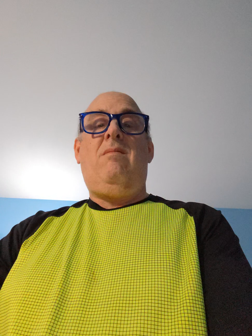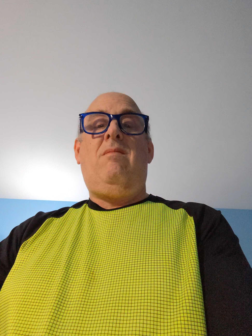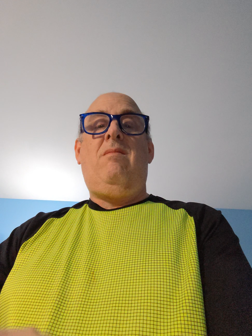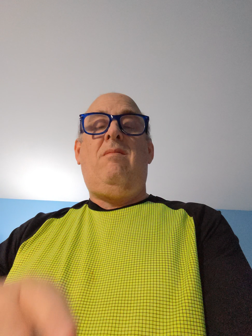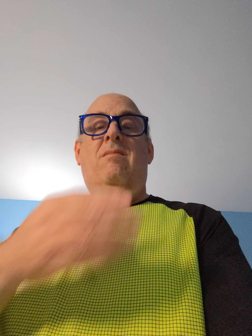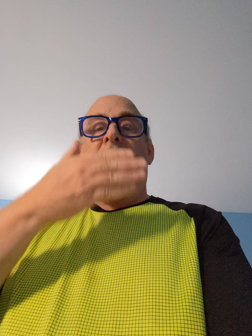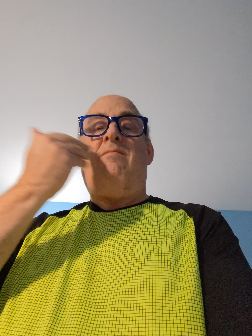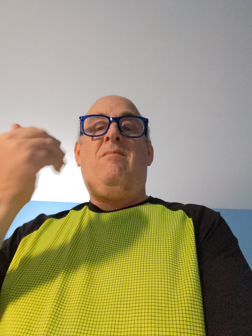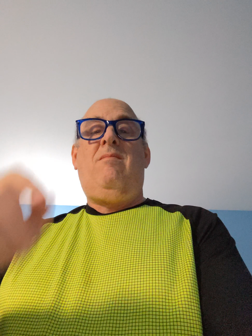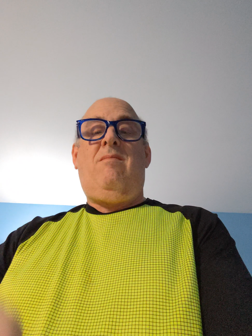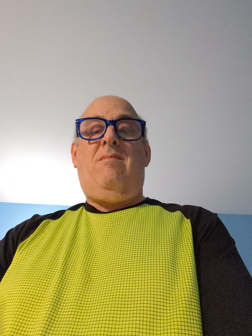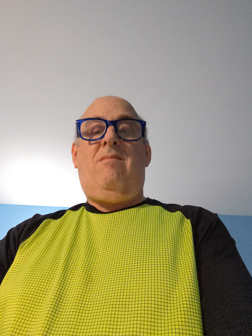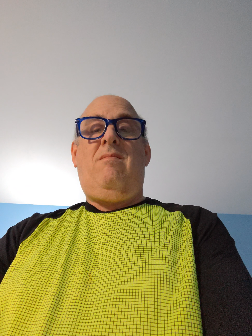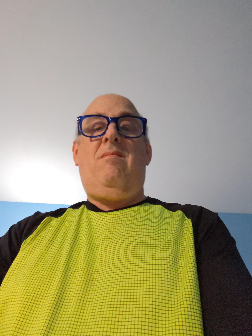better